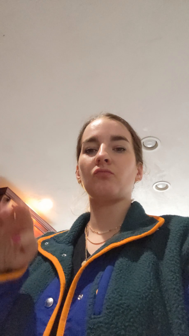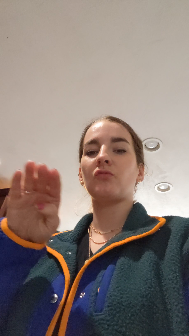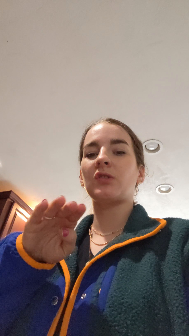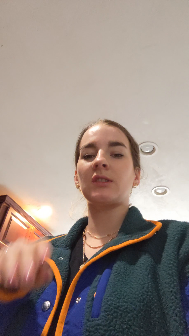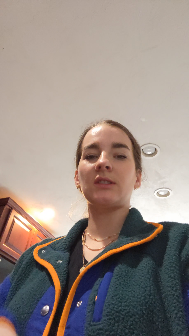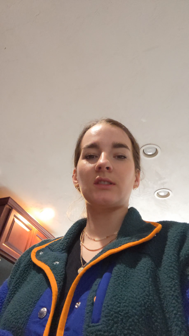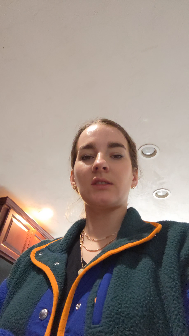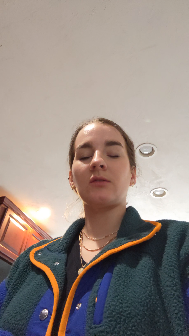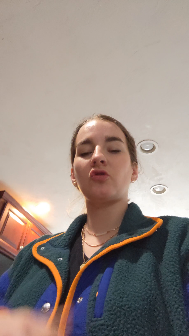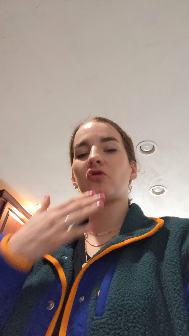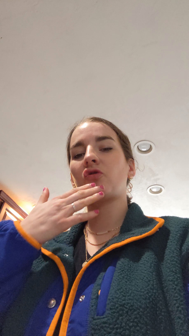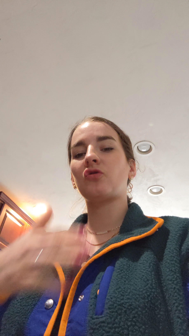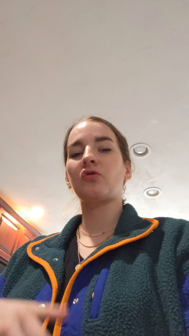good